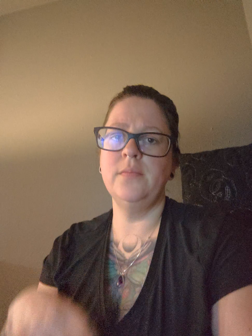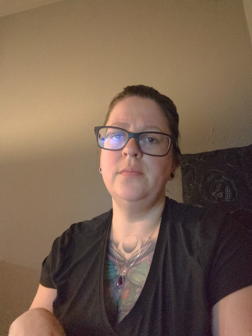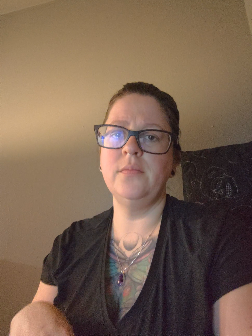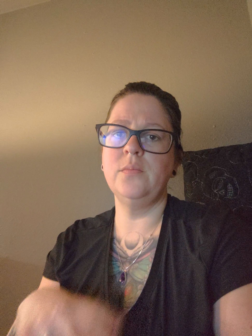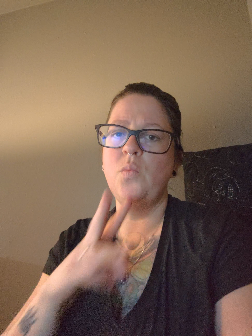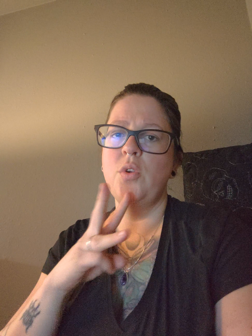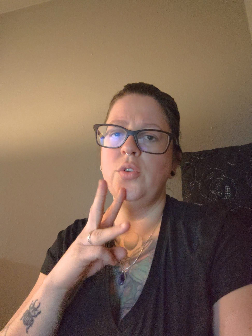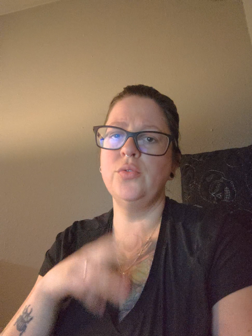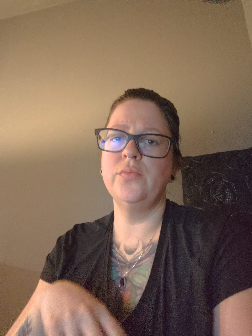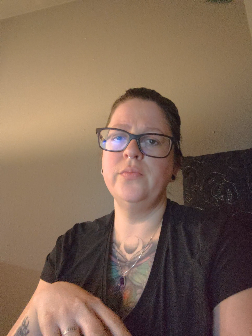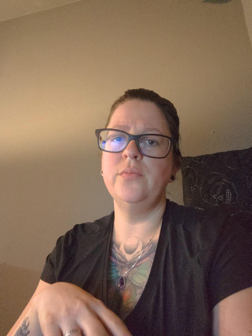water